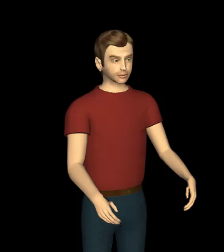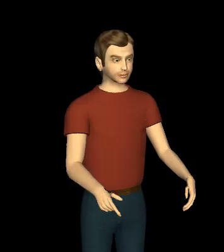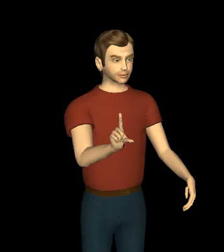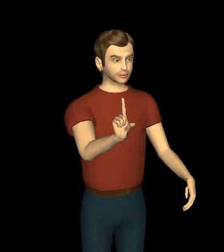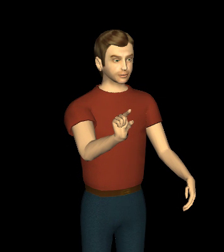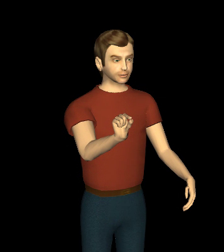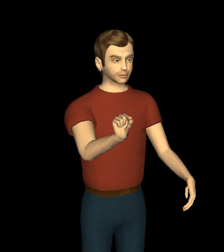20